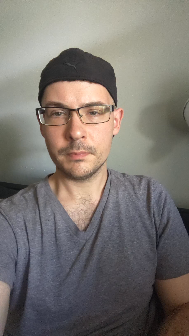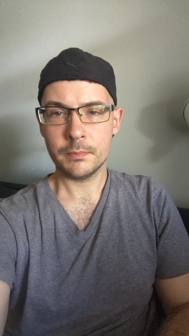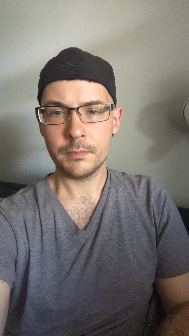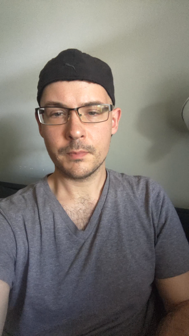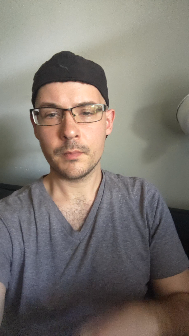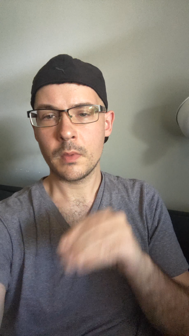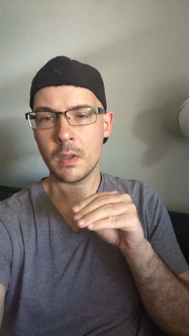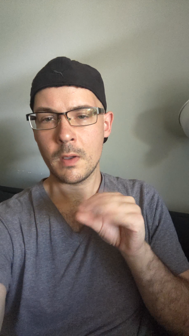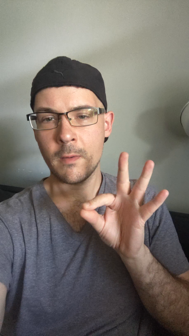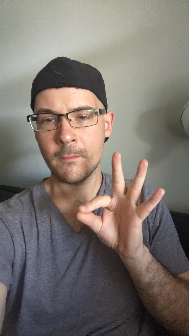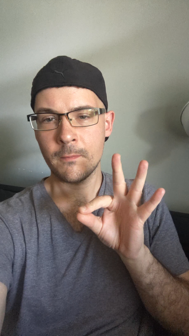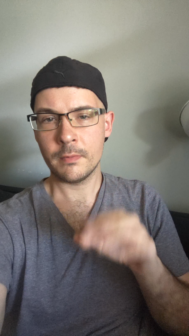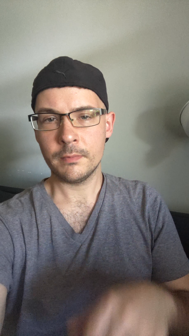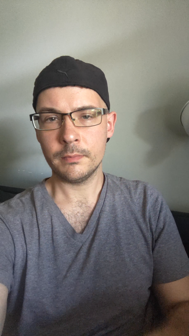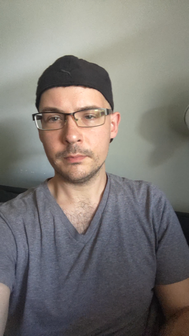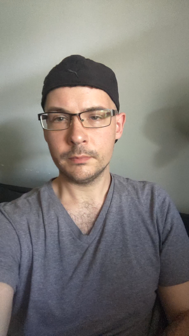of